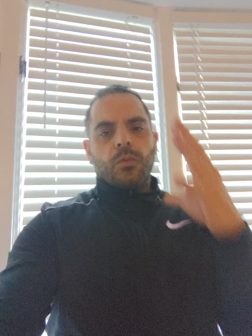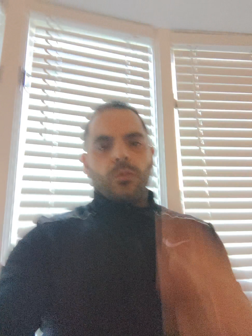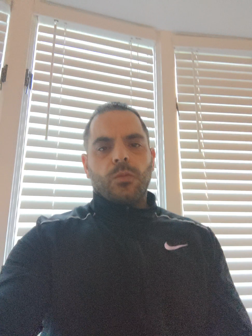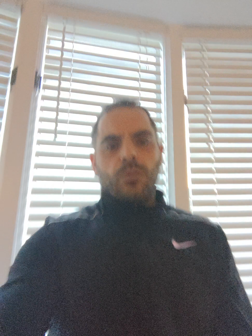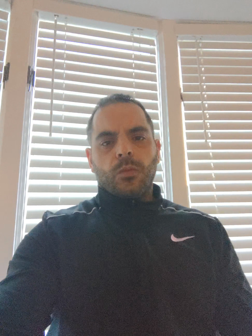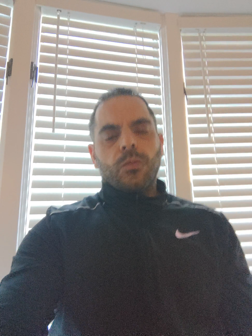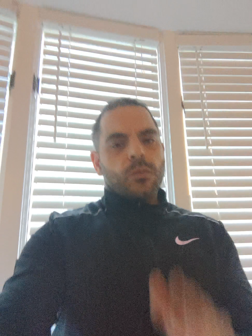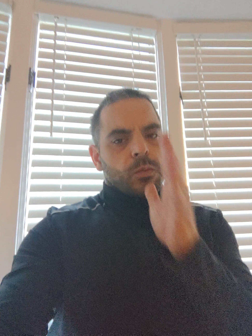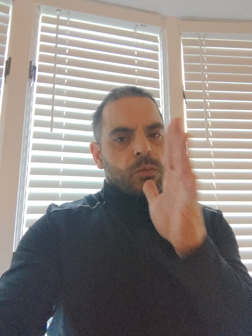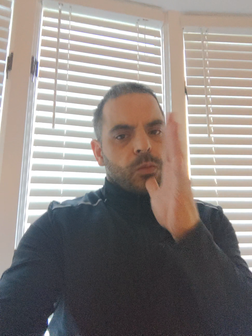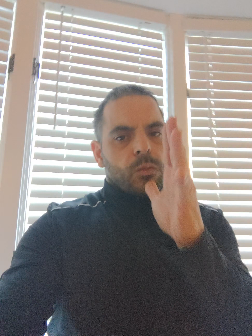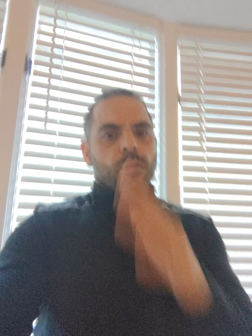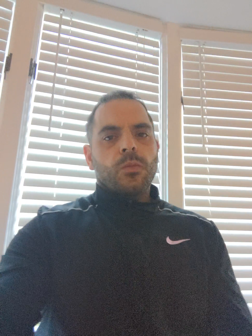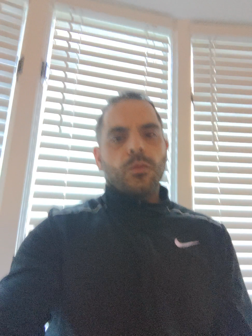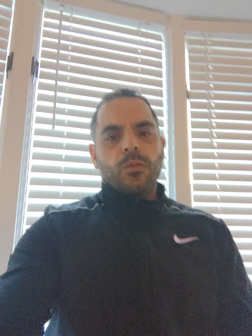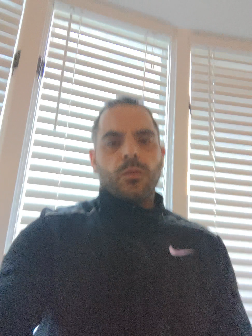mom